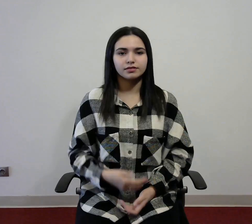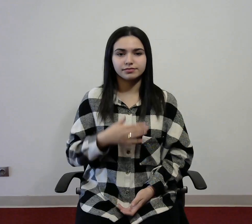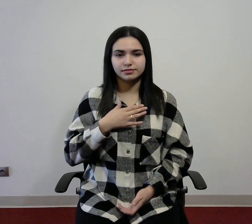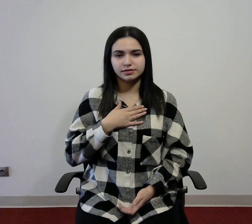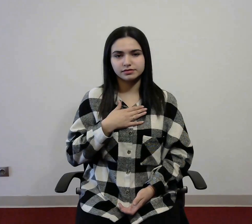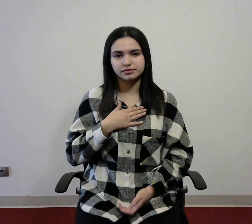mən